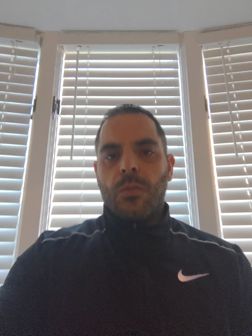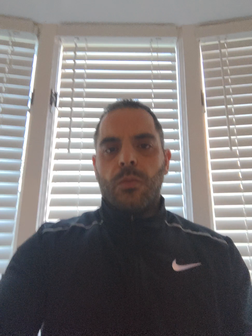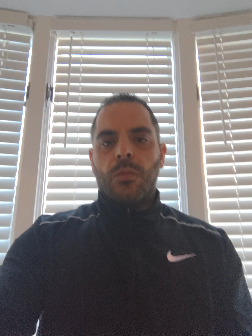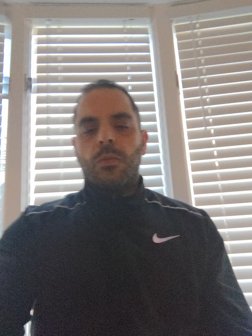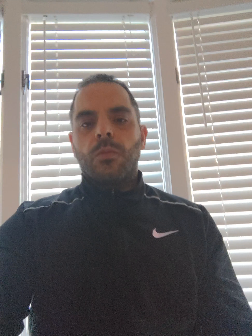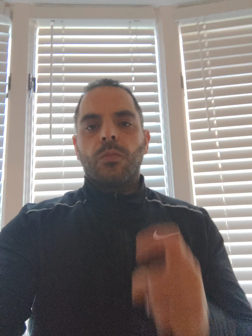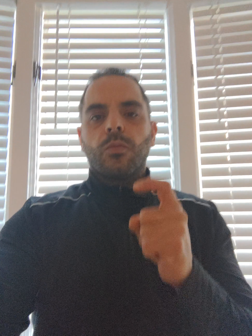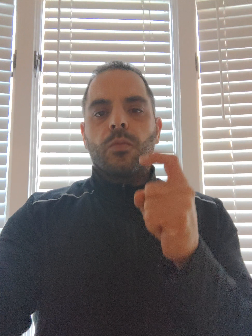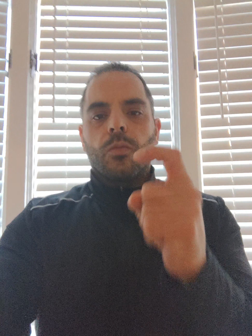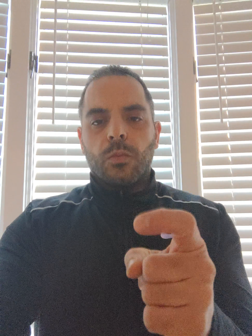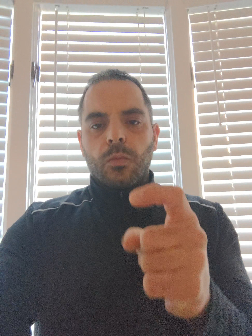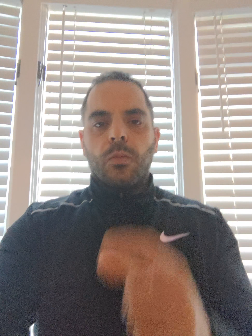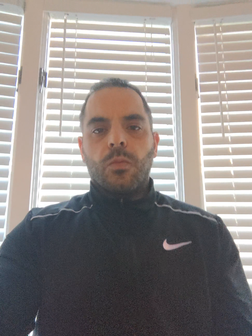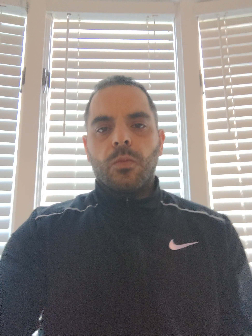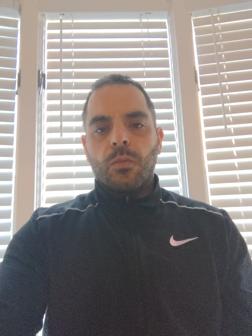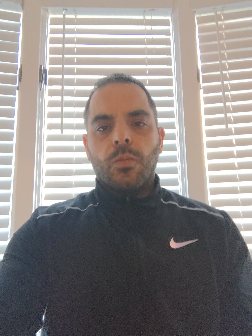give